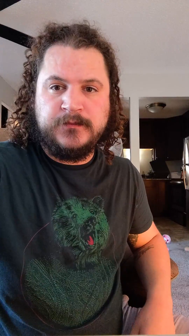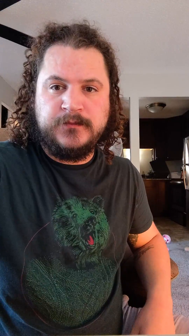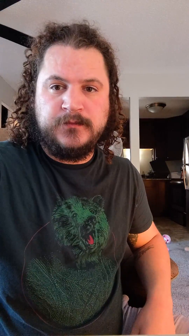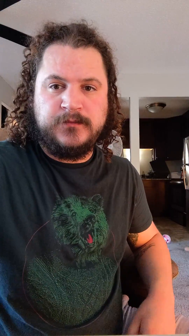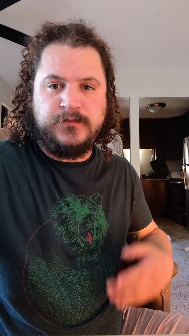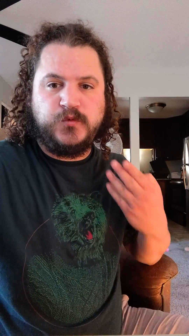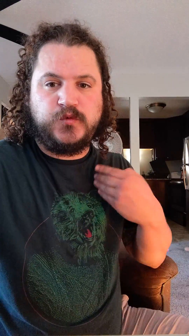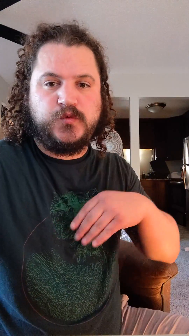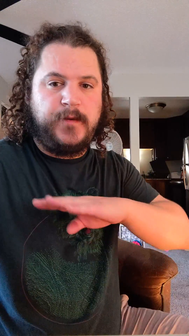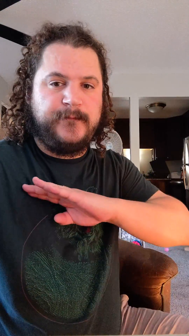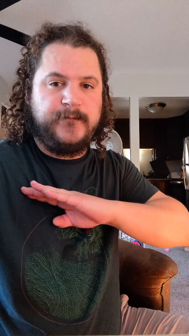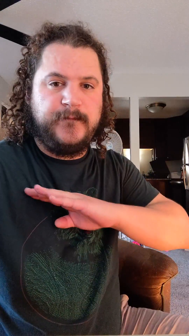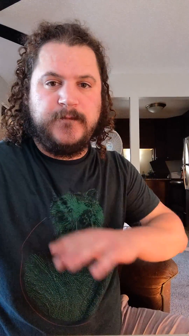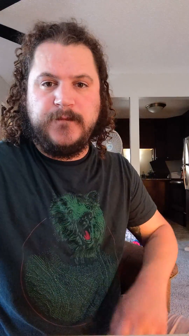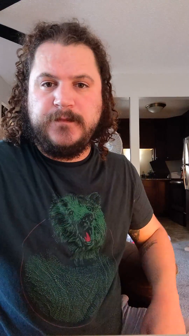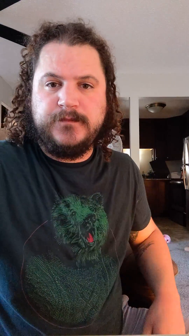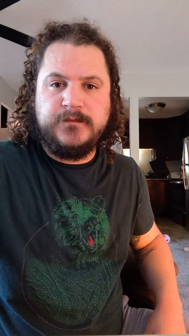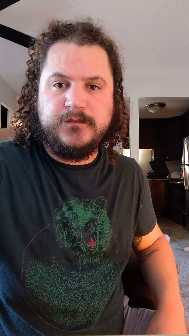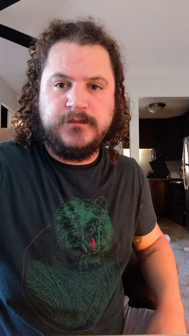scarf